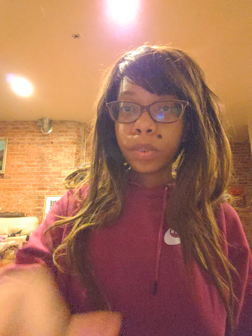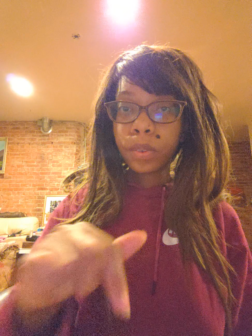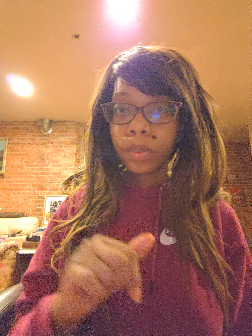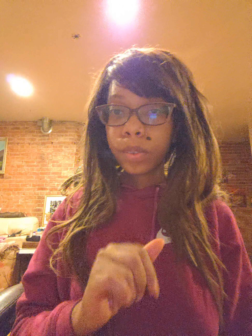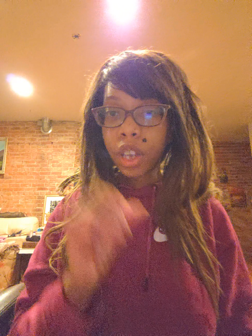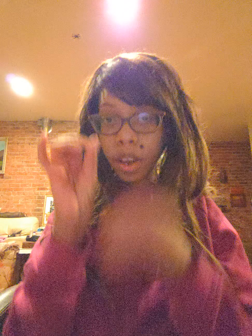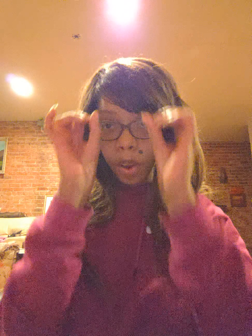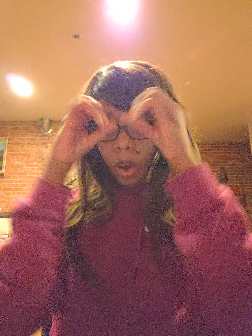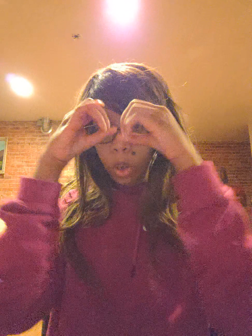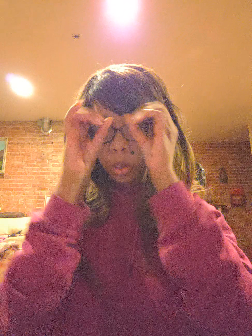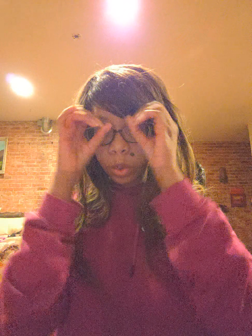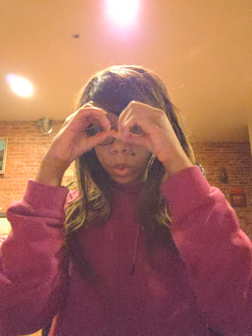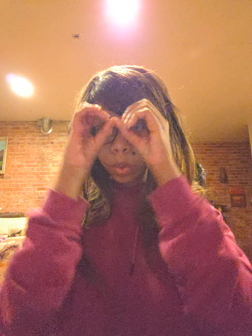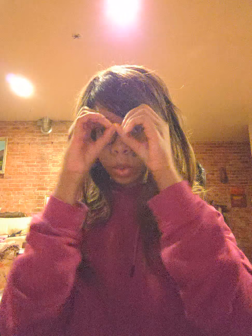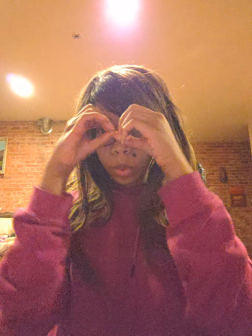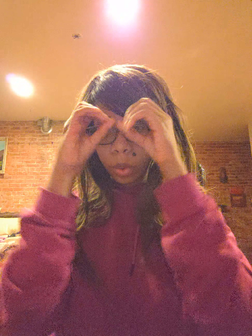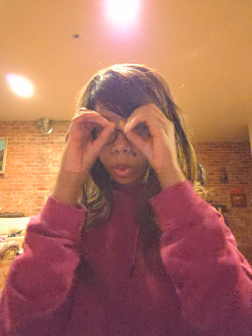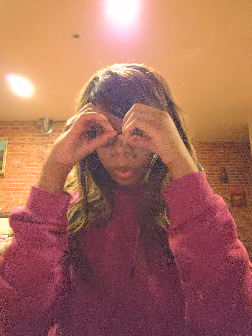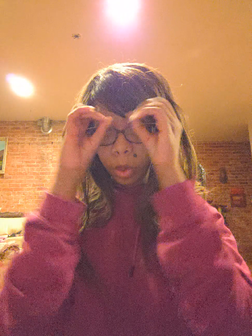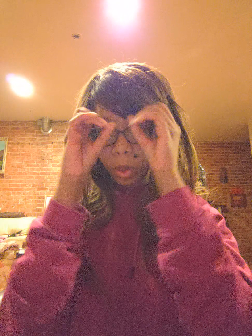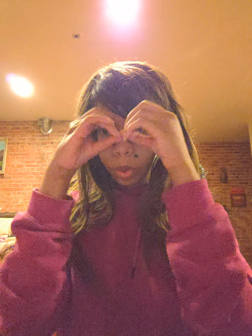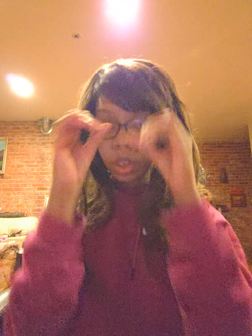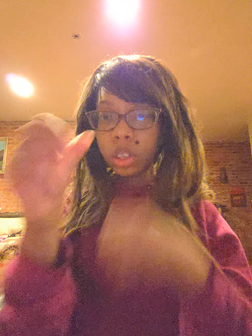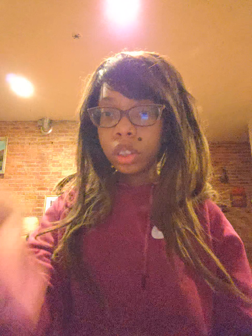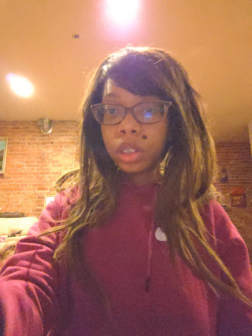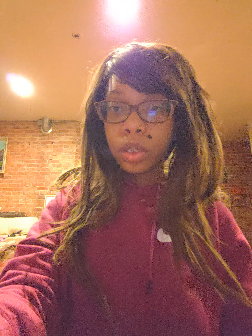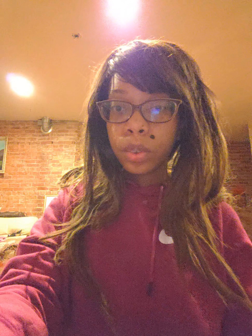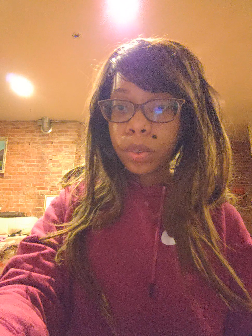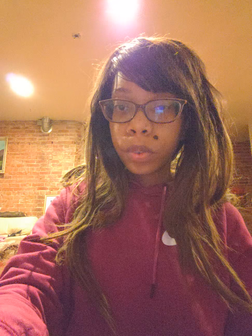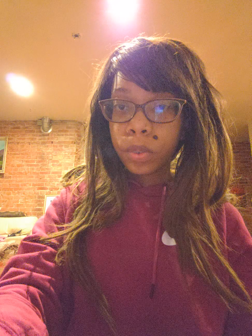owl